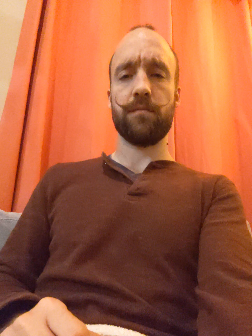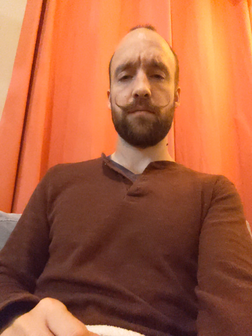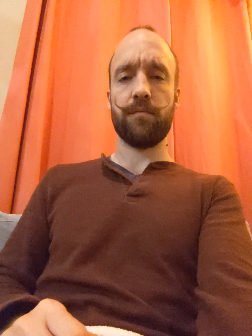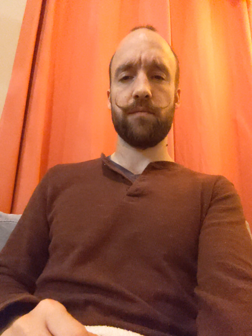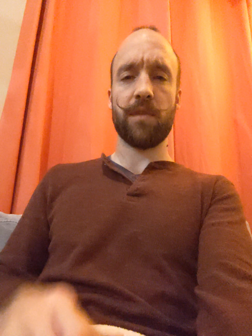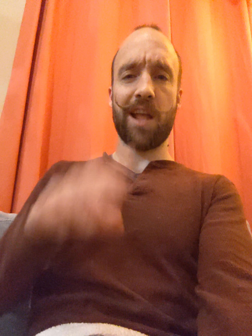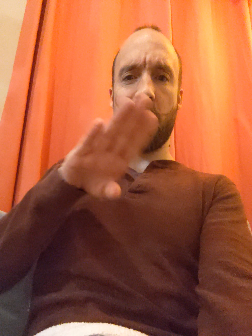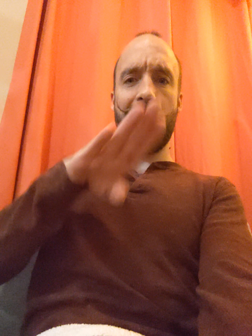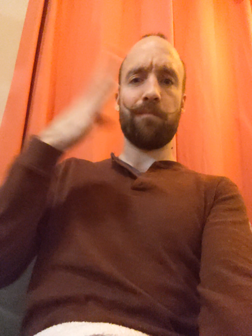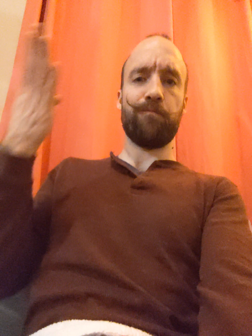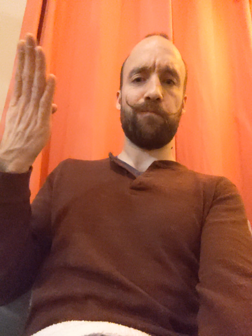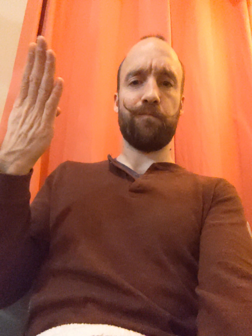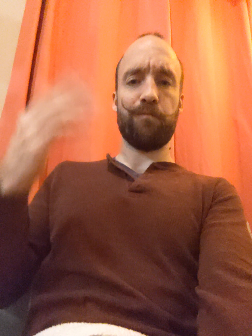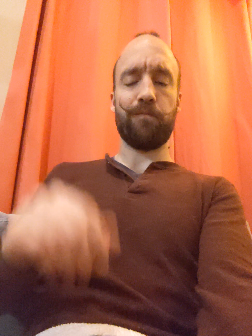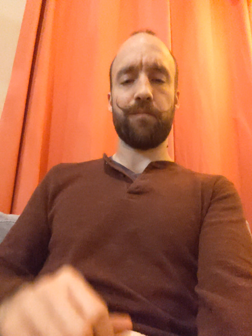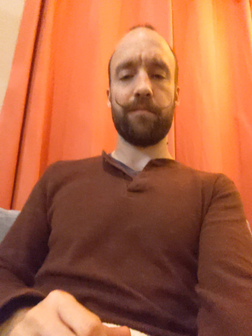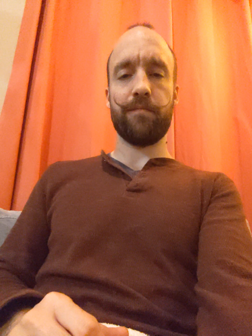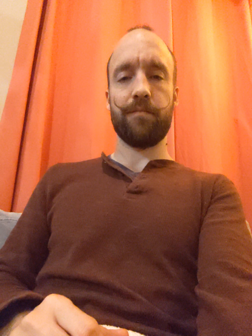open